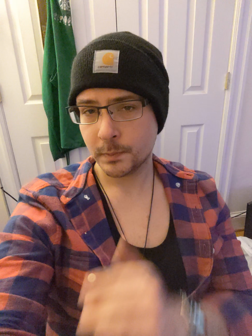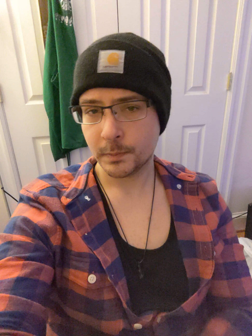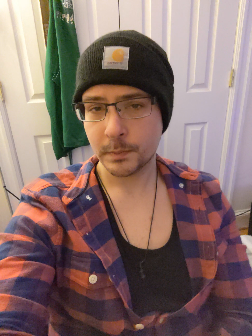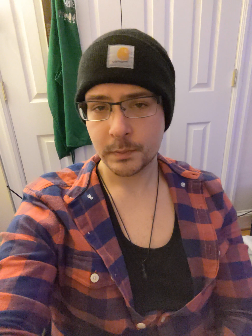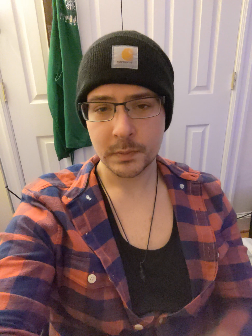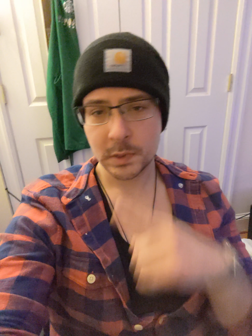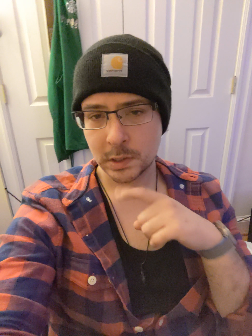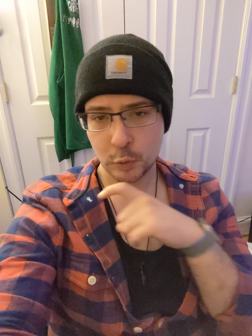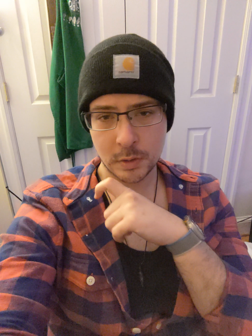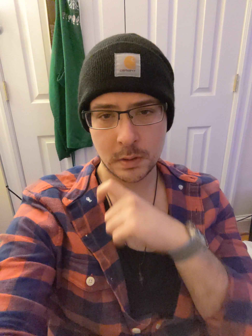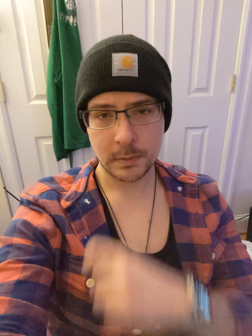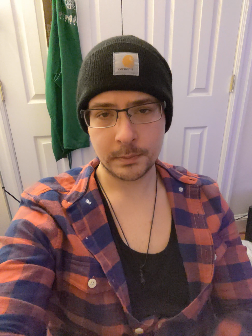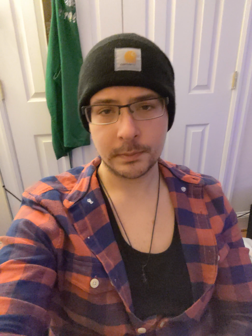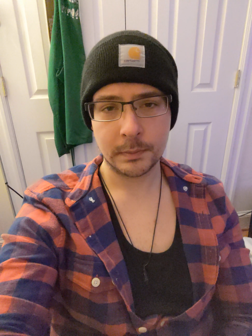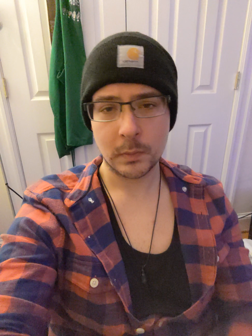cereal